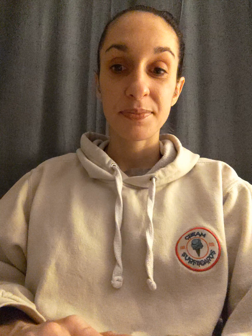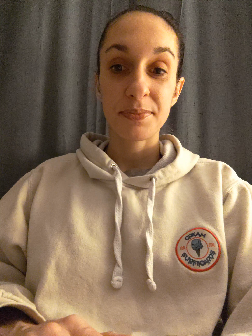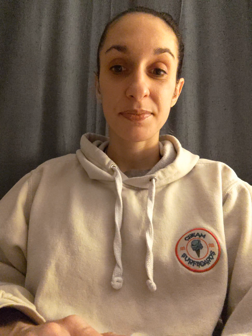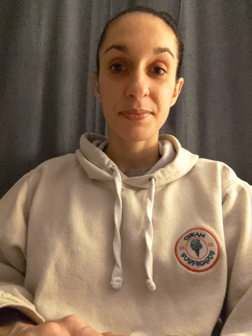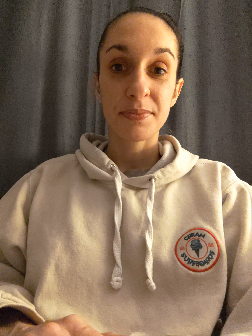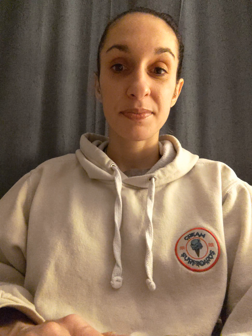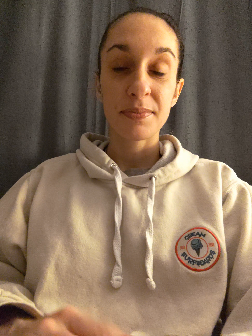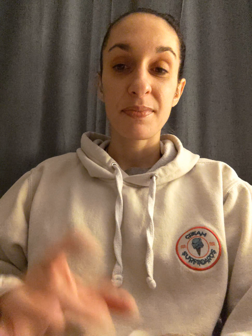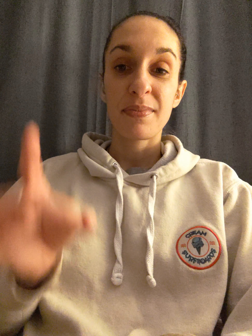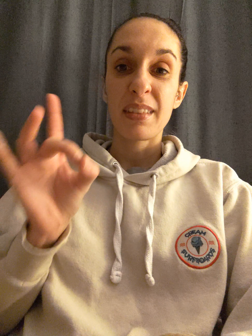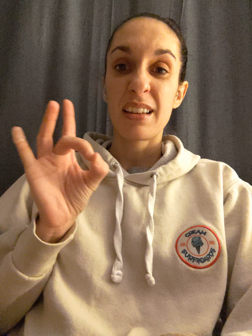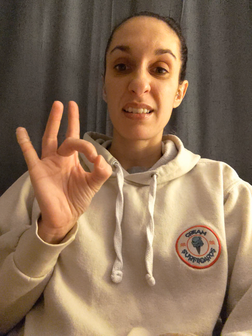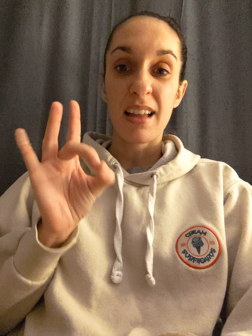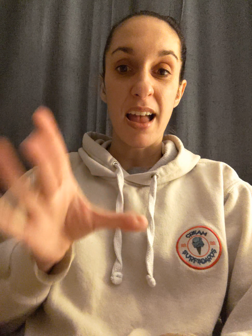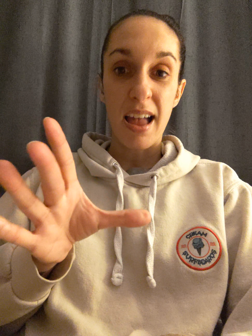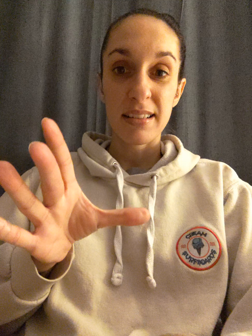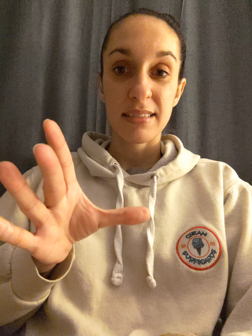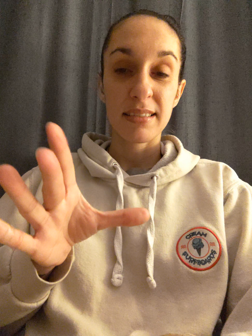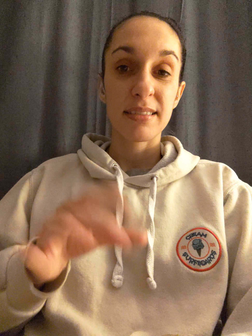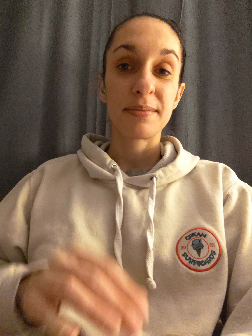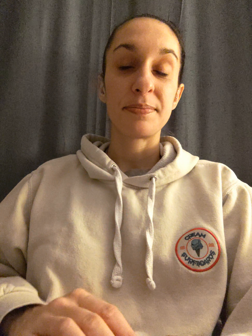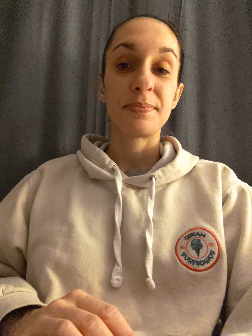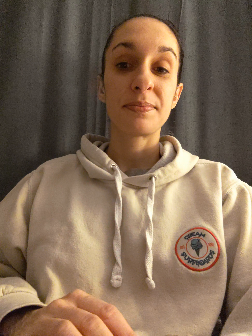hate